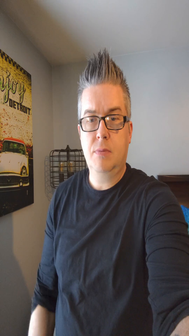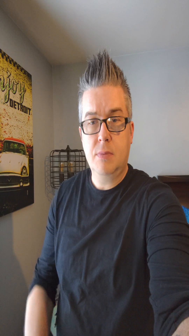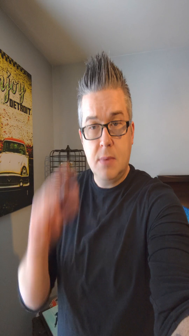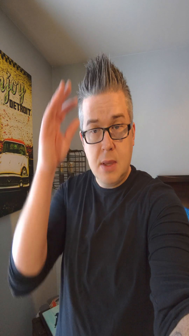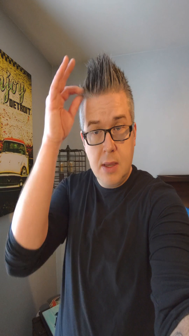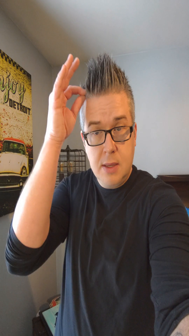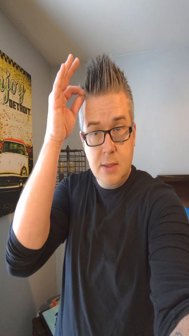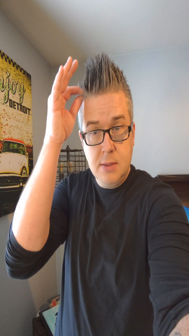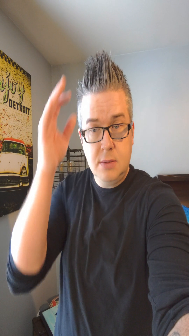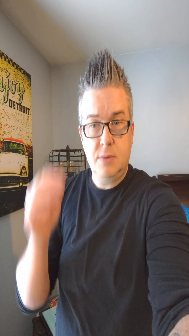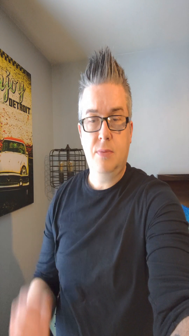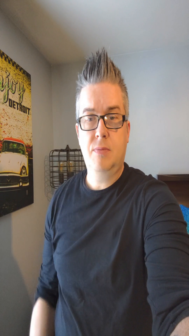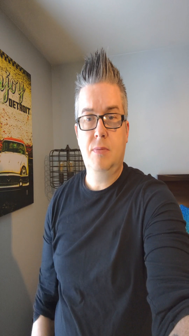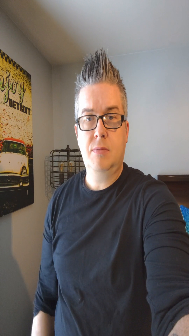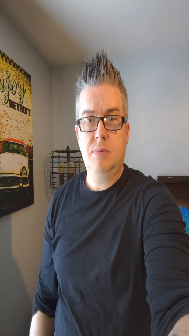hair